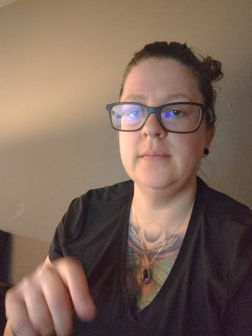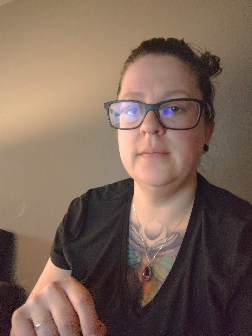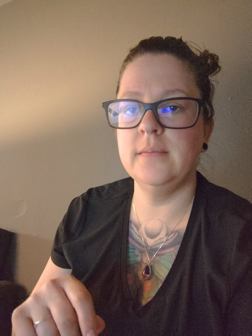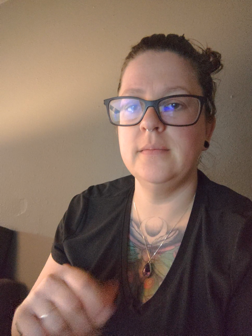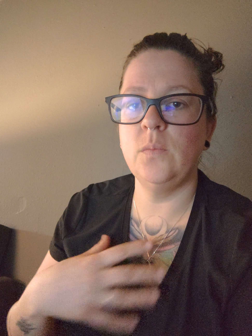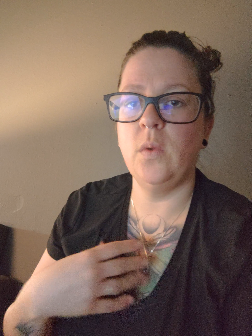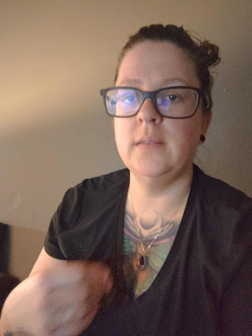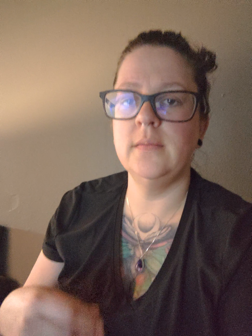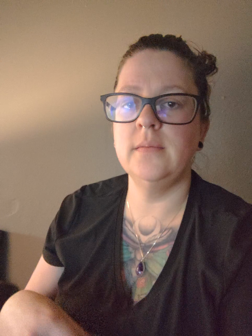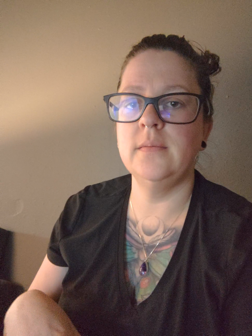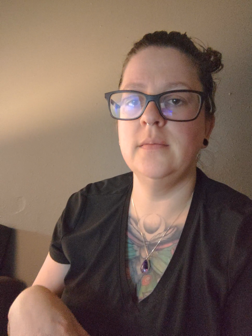white